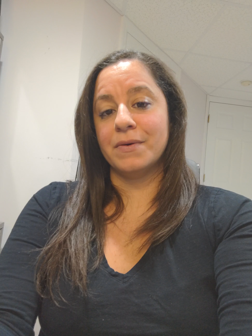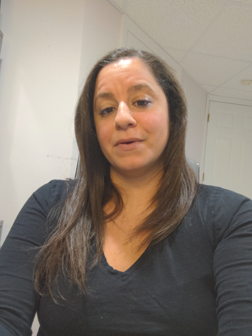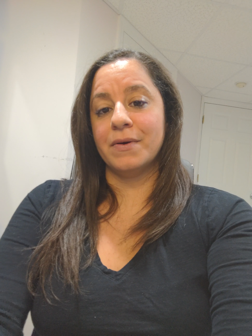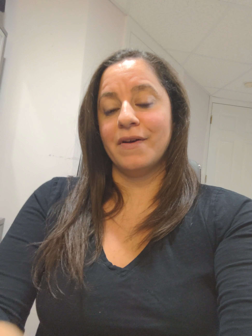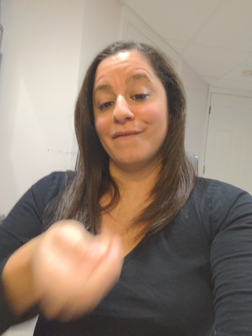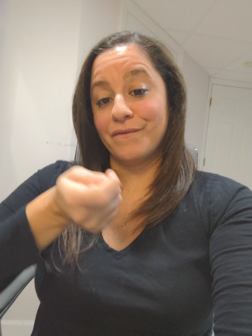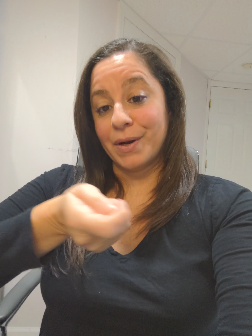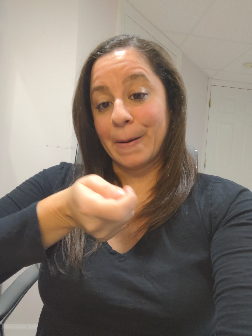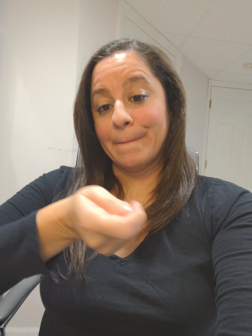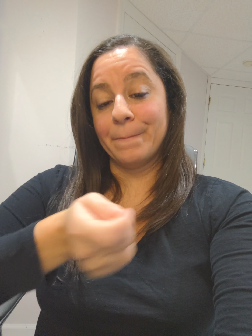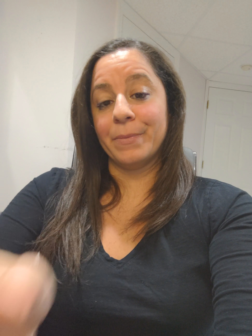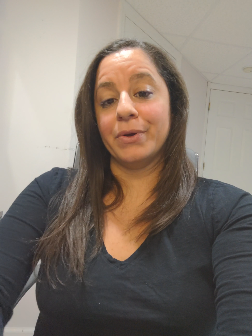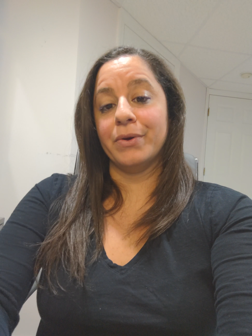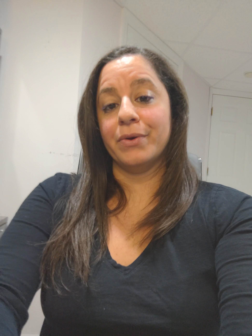vacuum